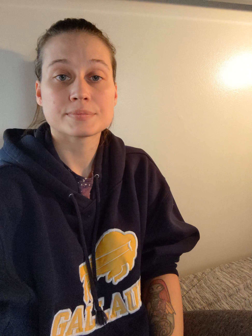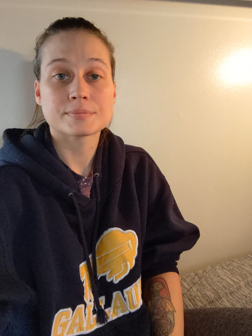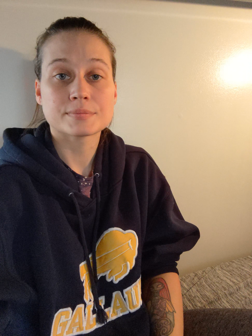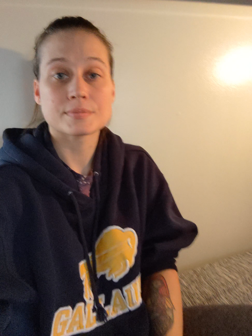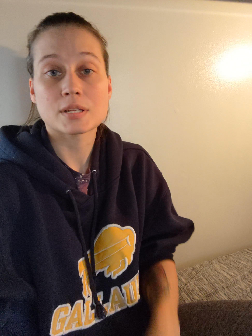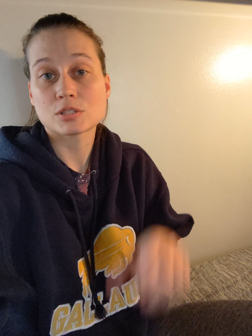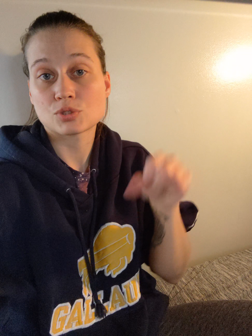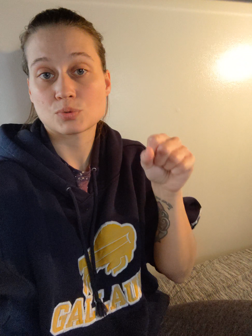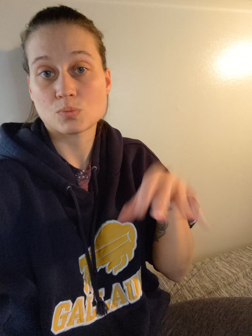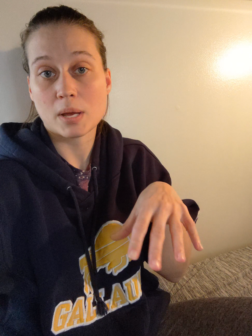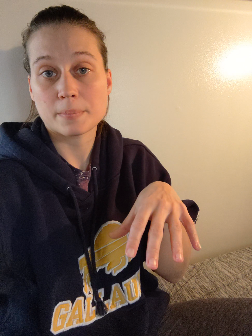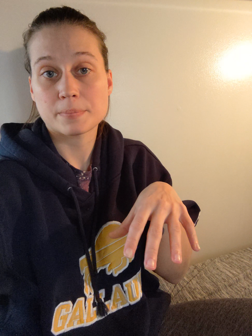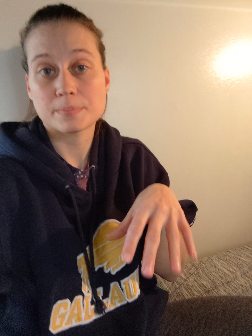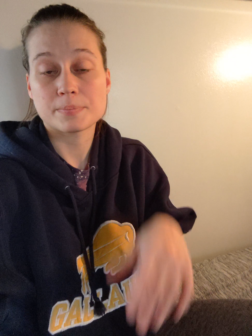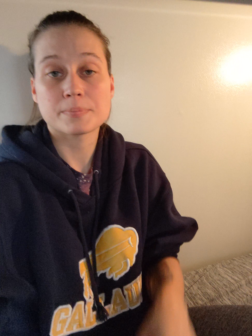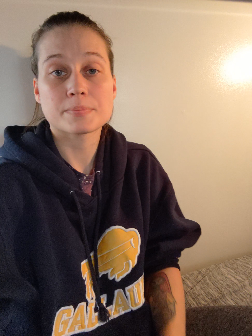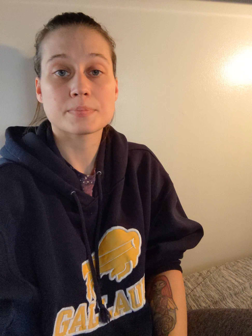drop